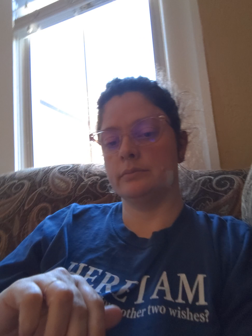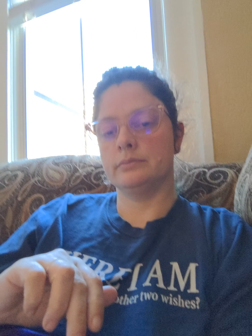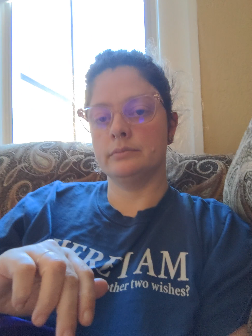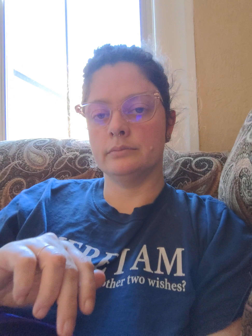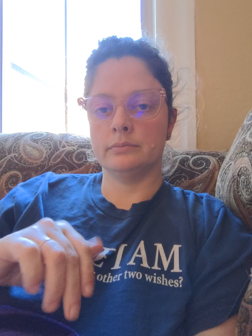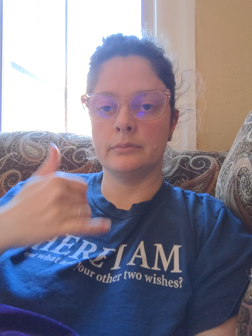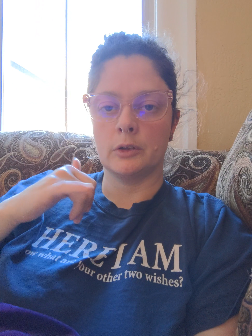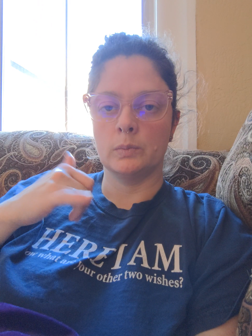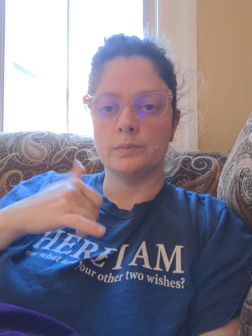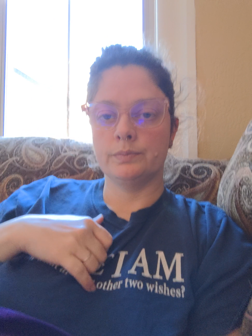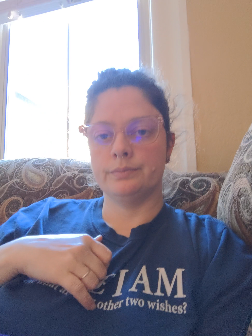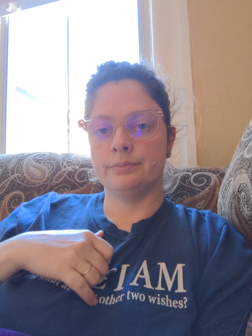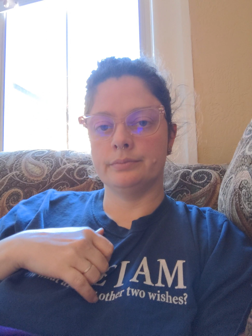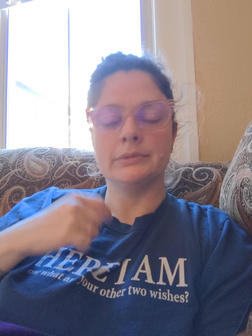yellow